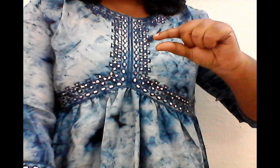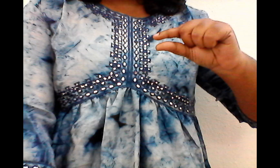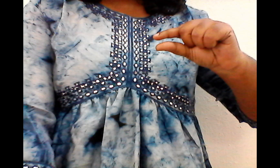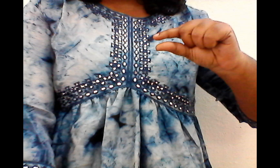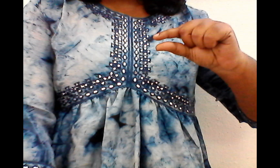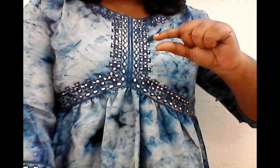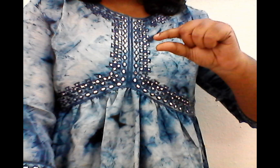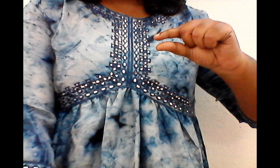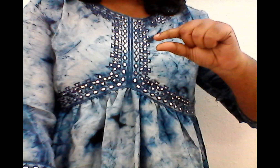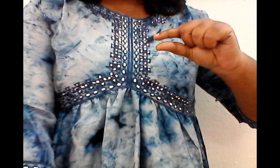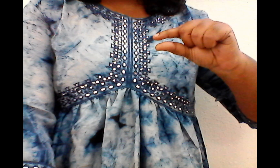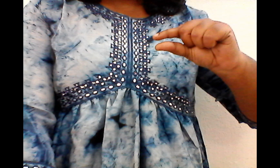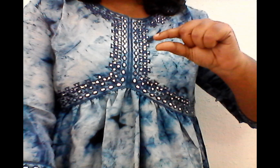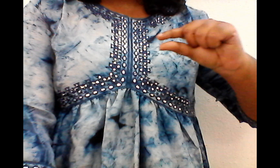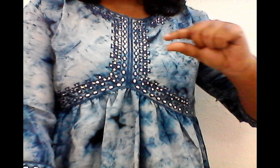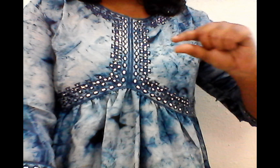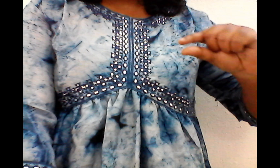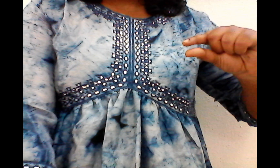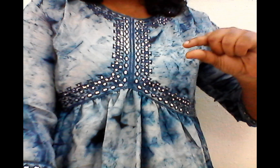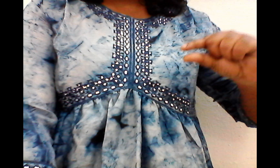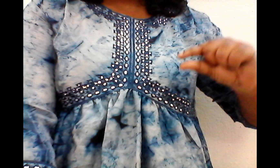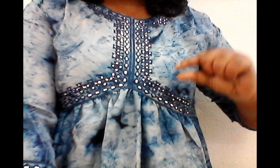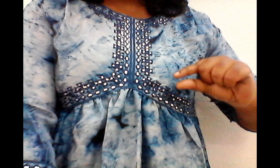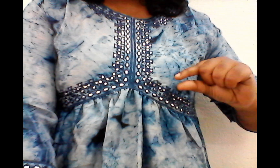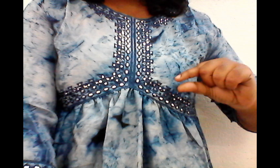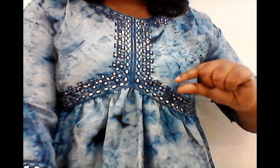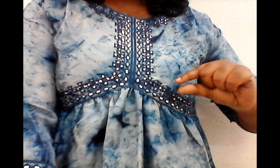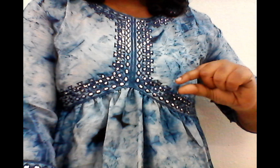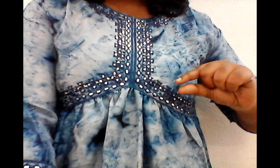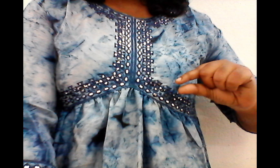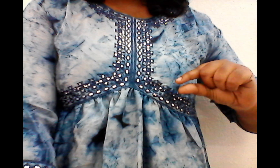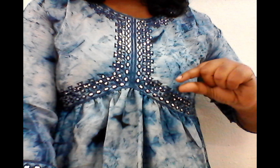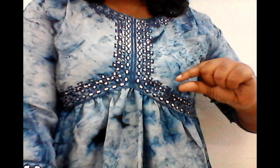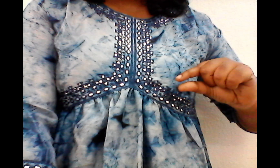ഊ